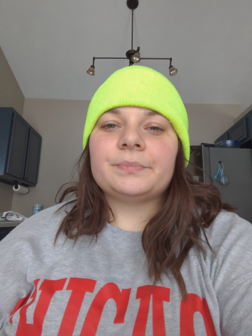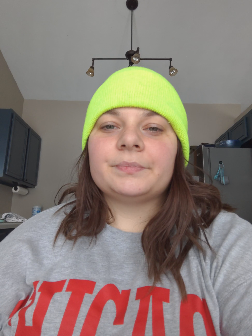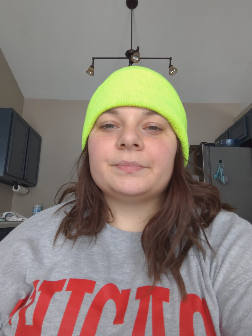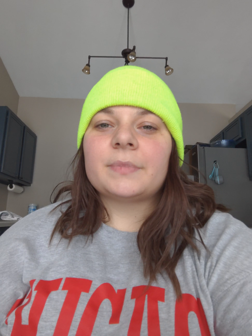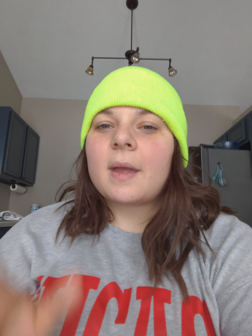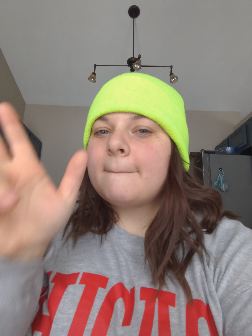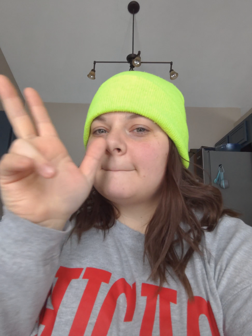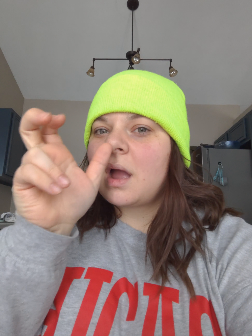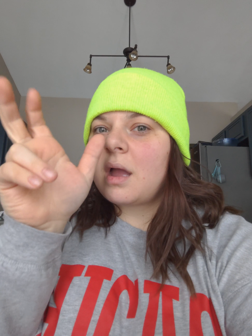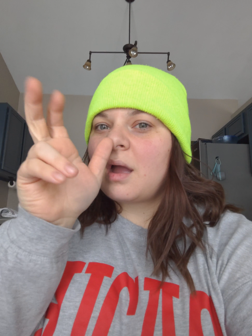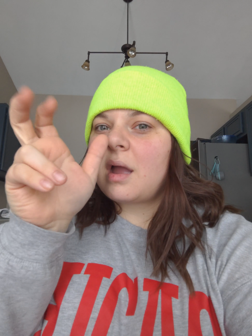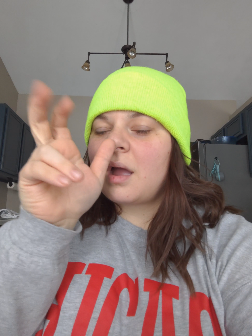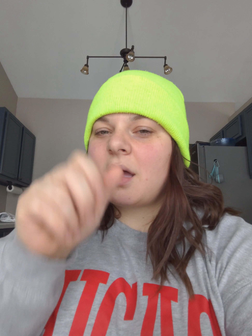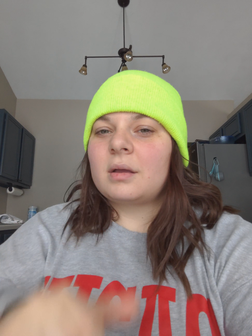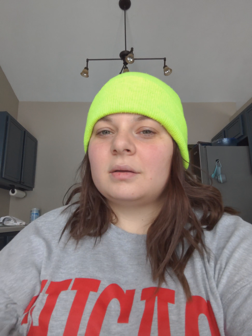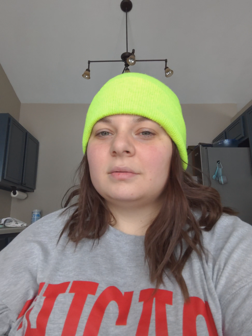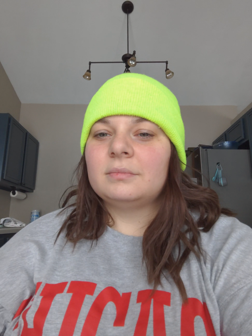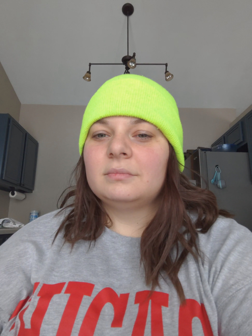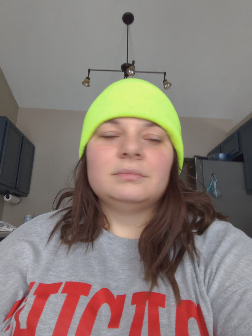bug